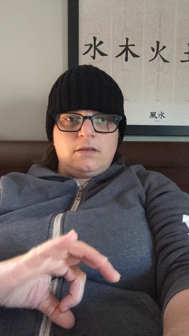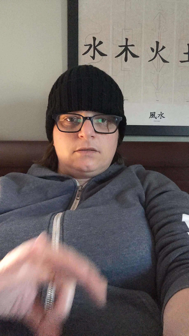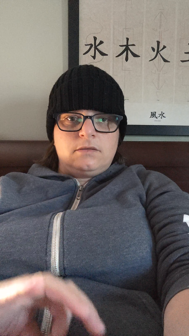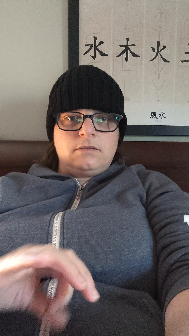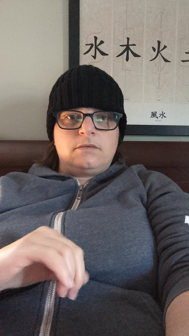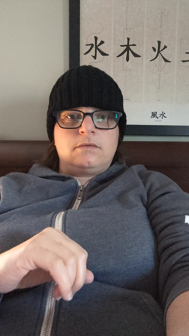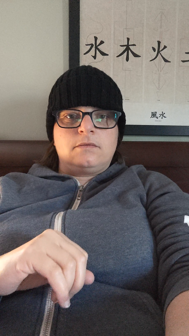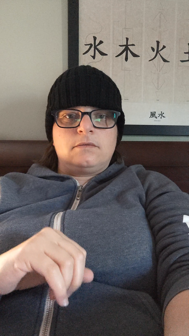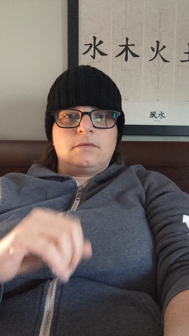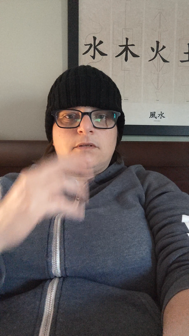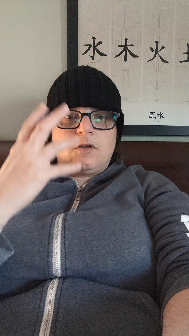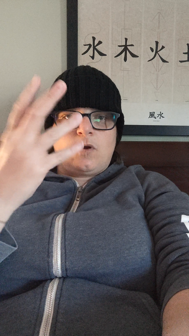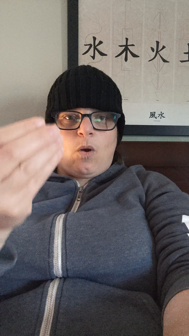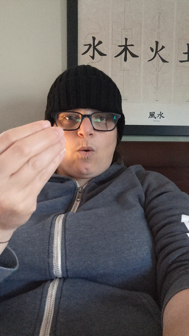going to